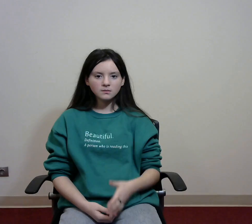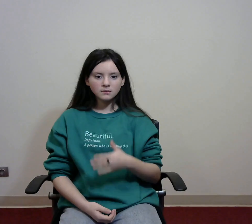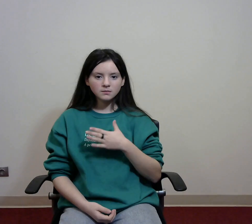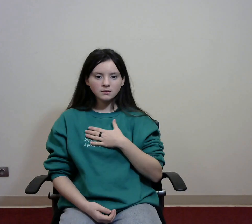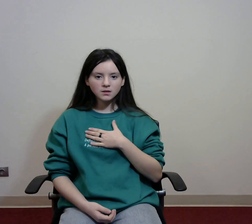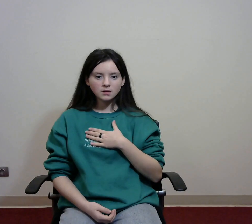mən